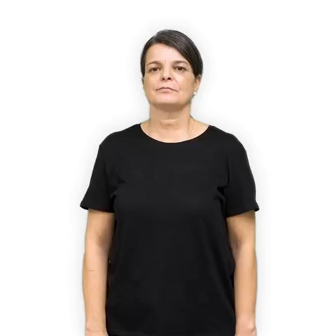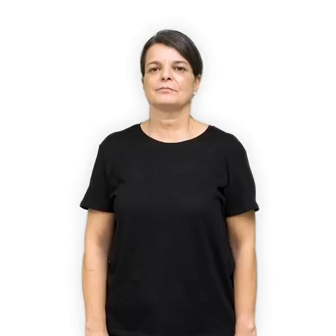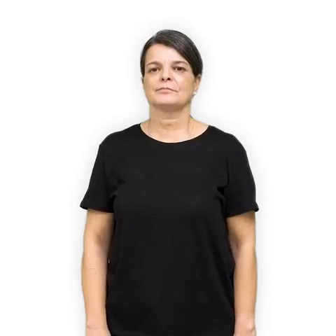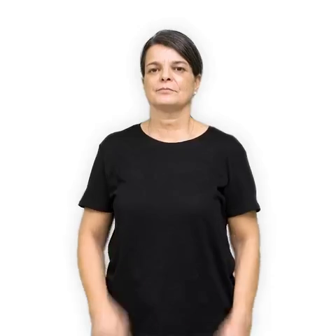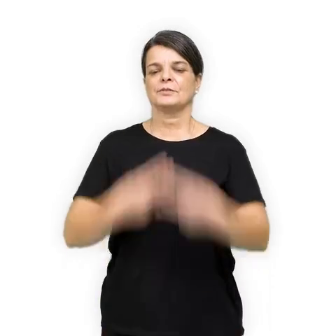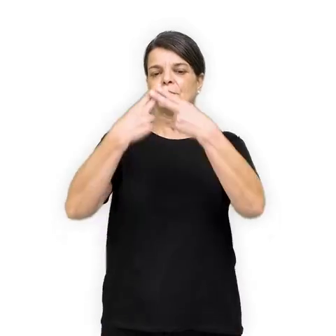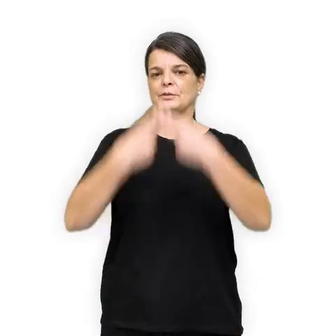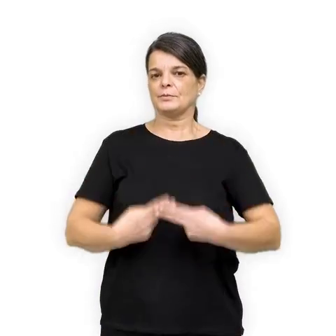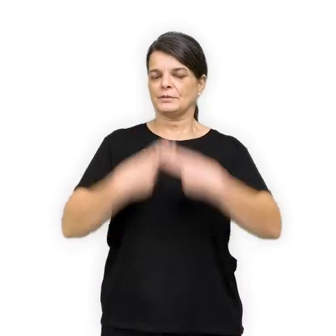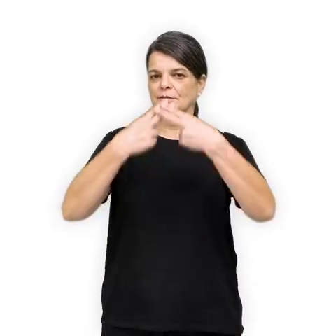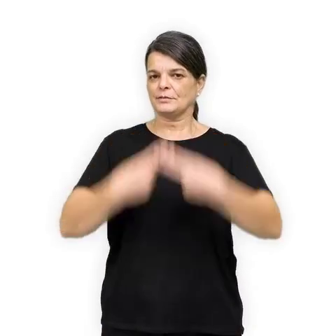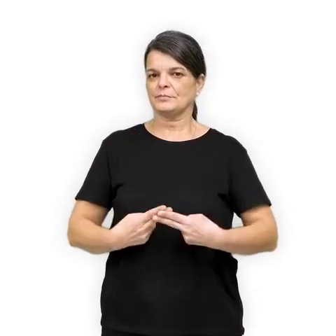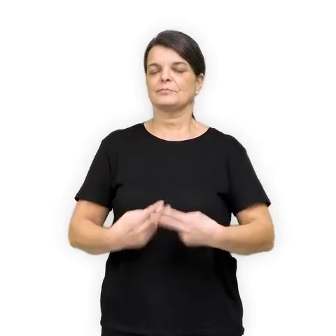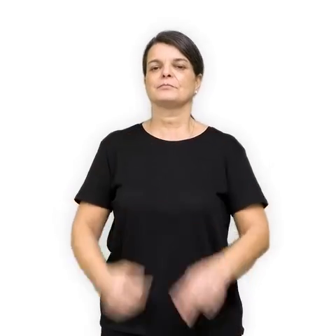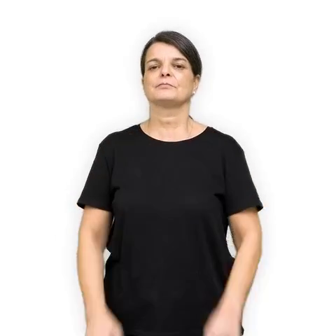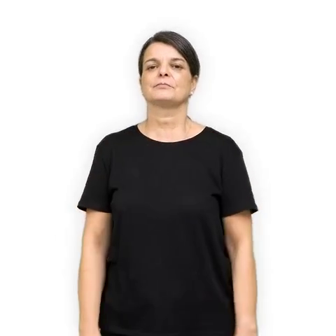revisar